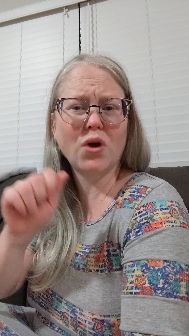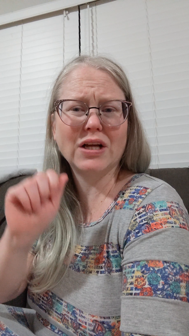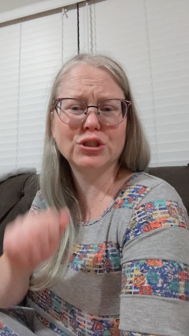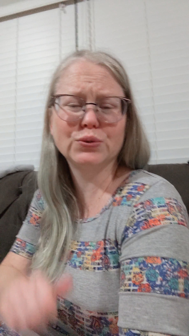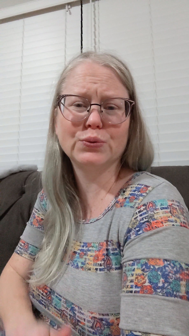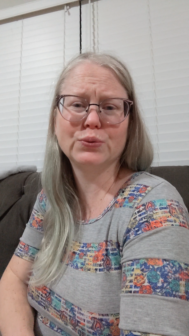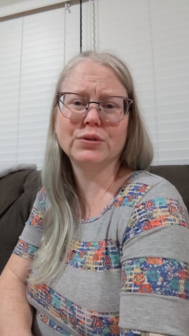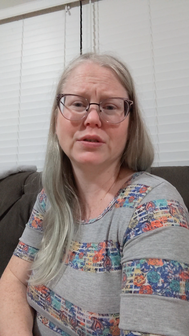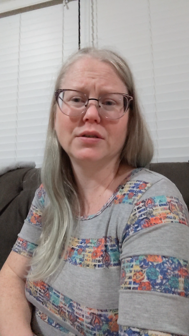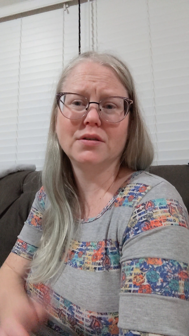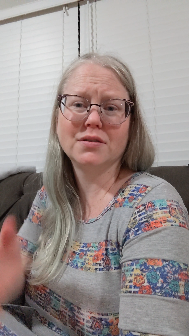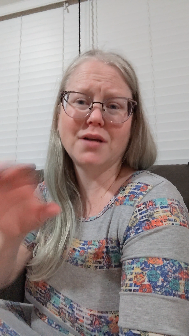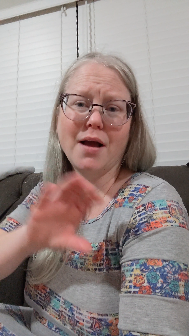dump